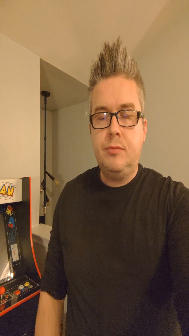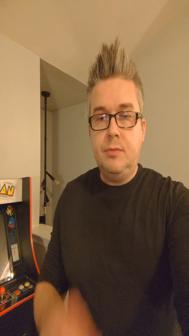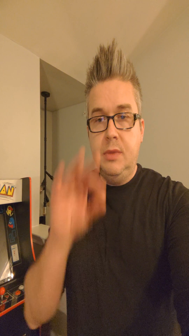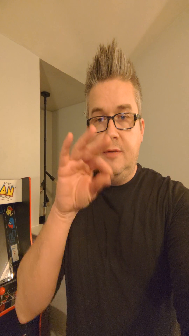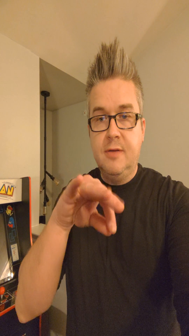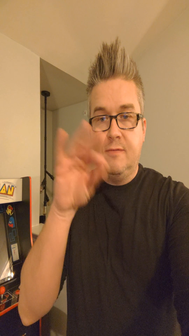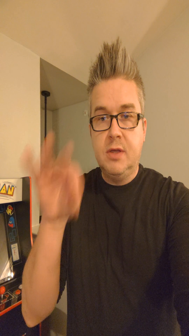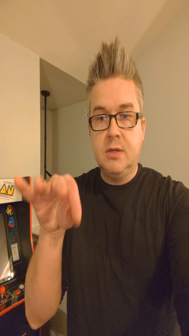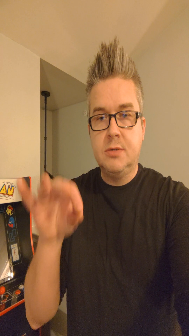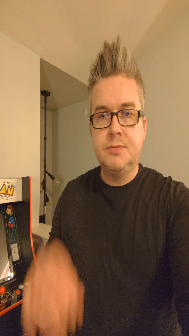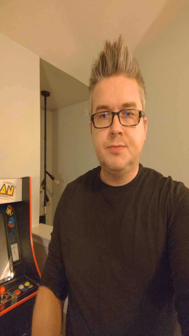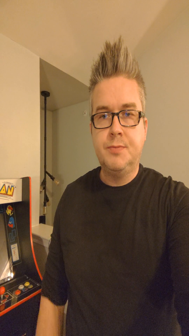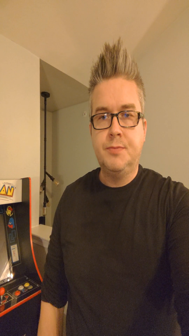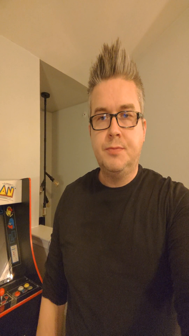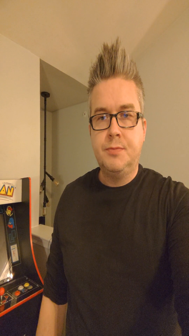french fries